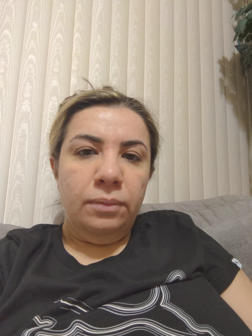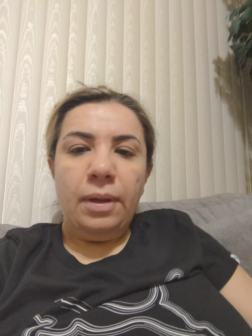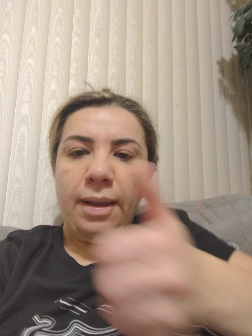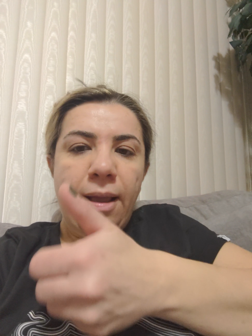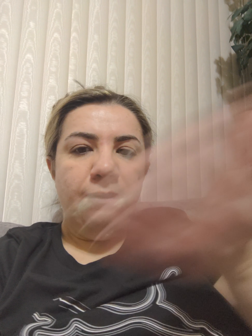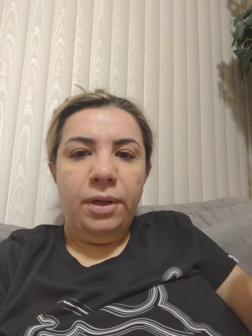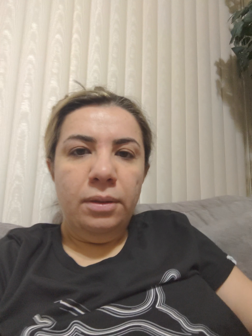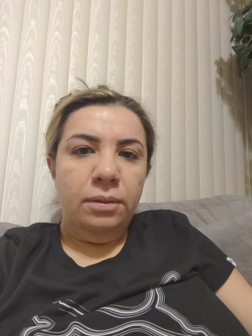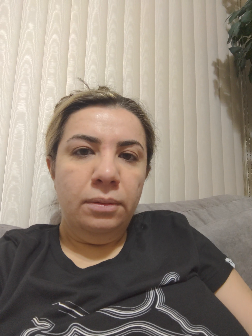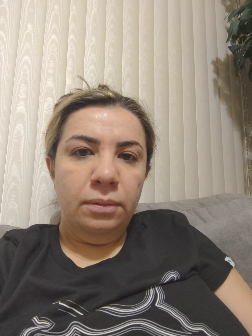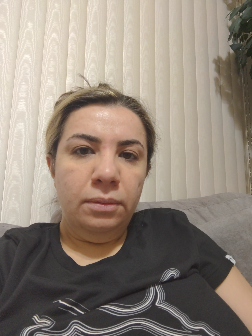every